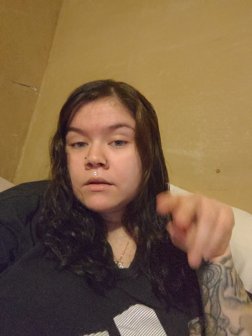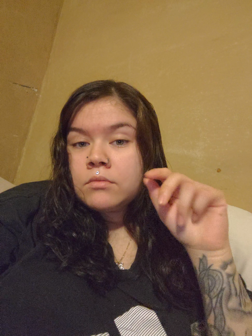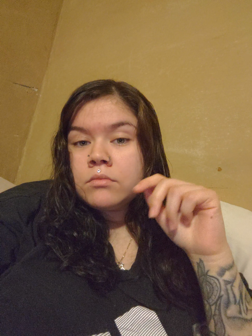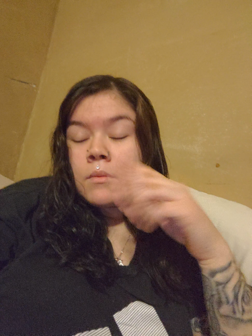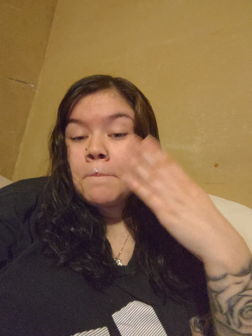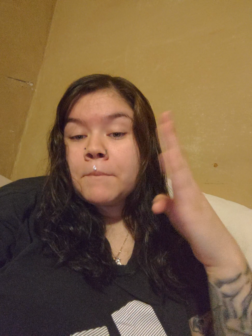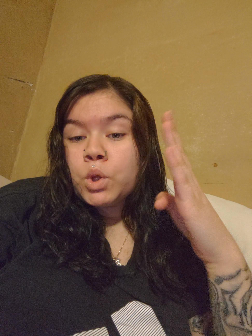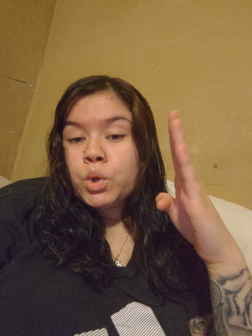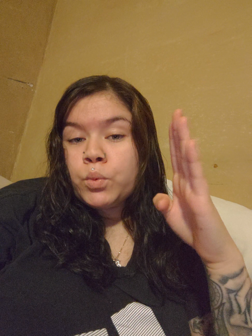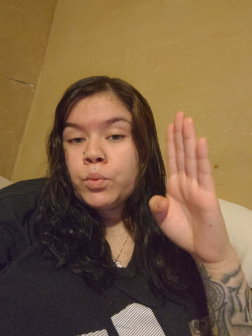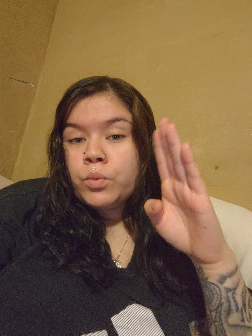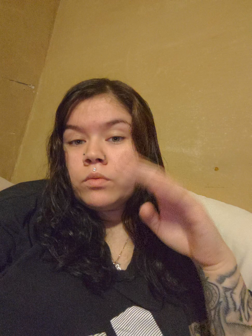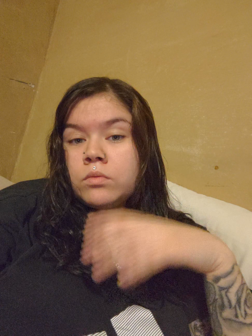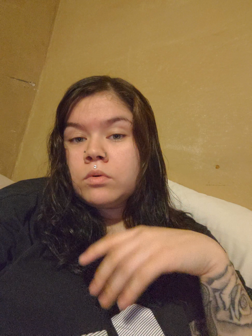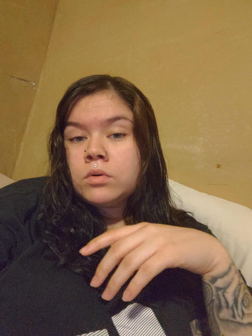blue